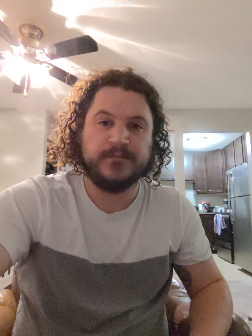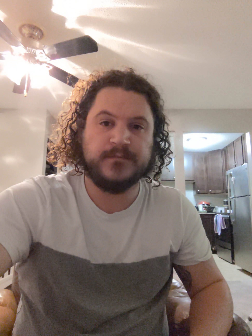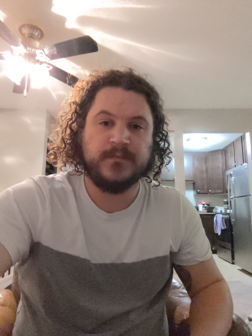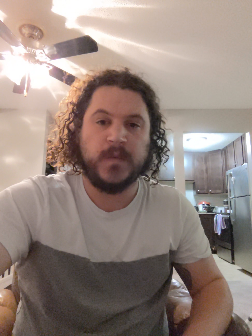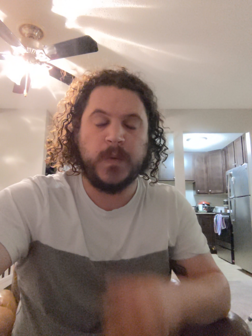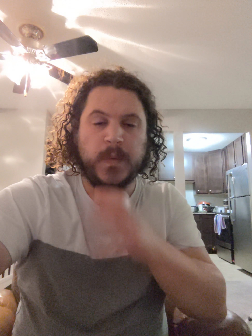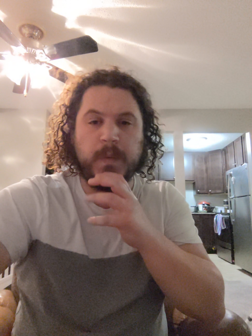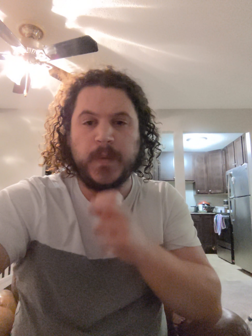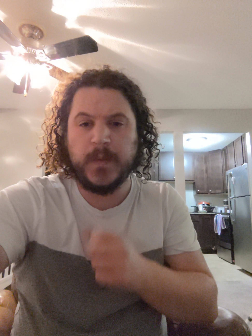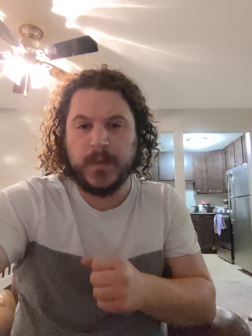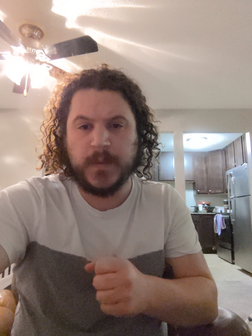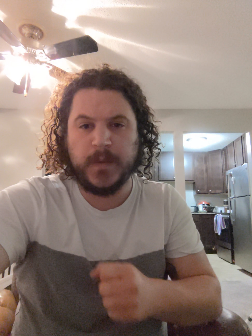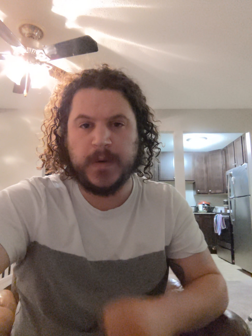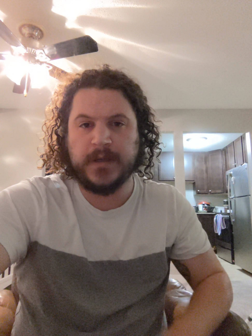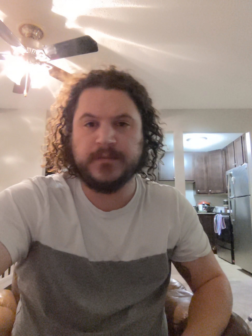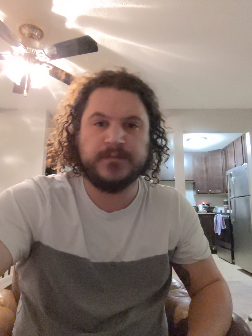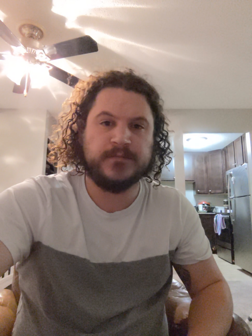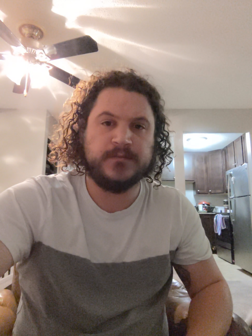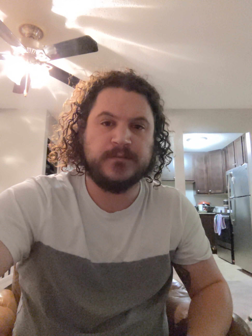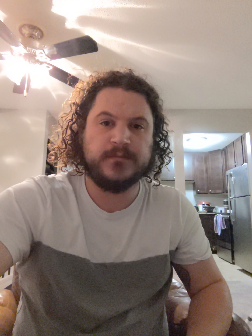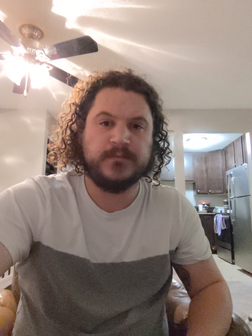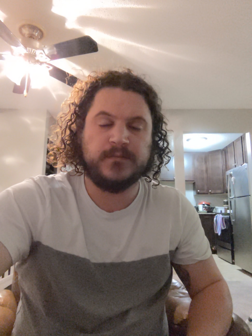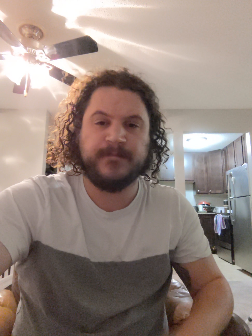old